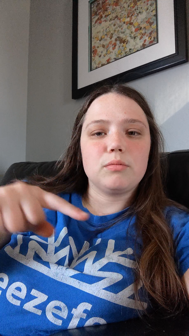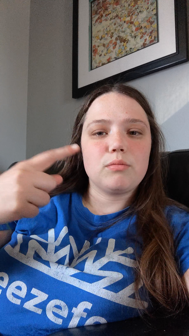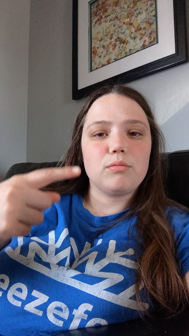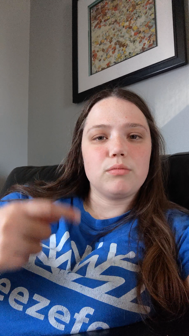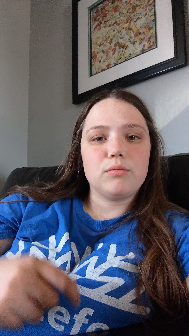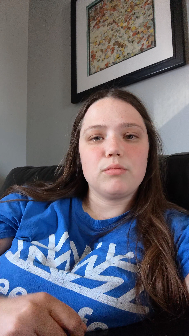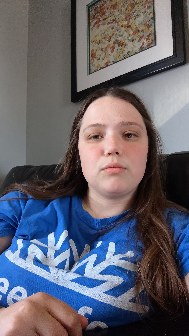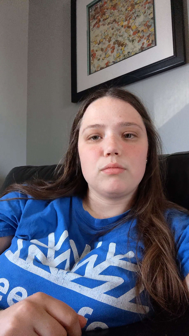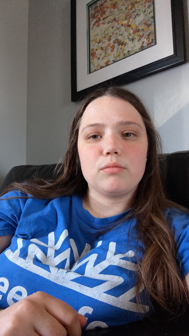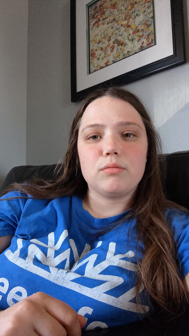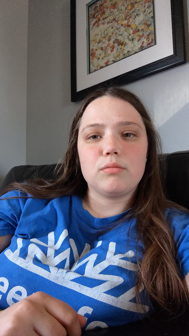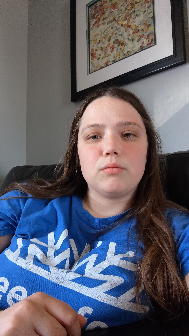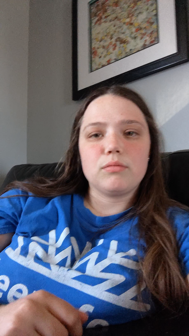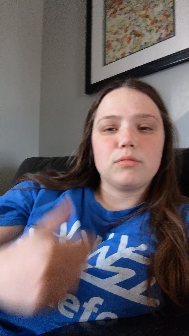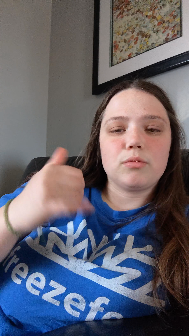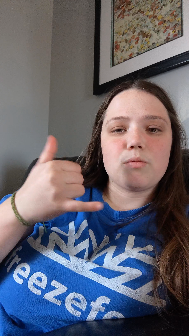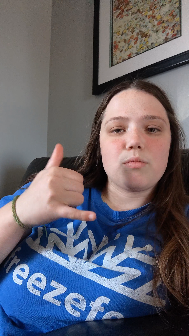party